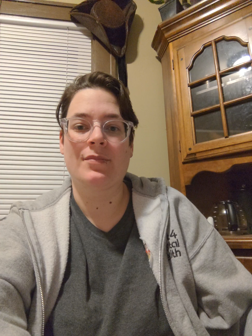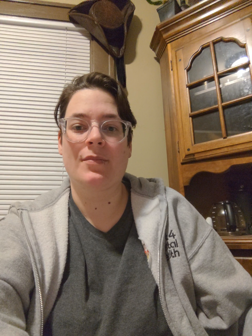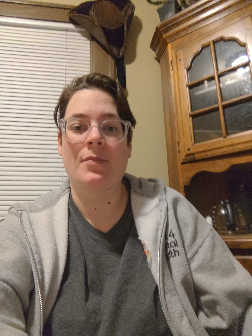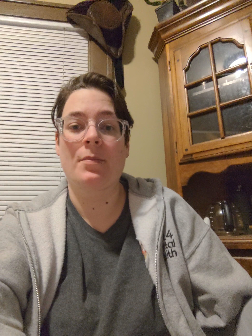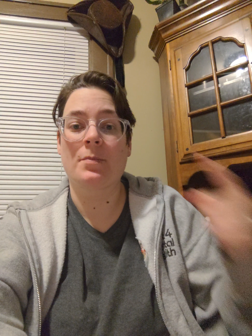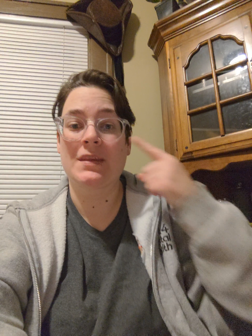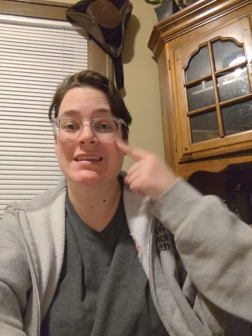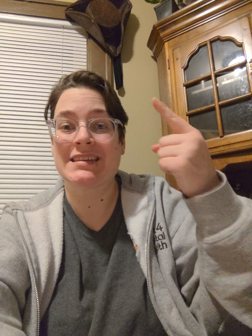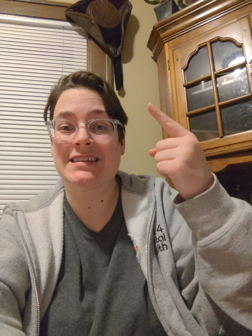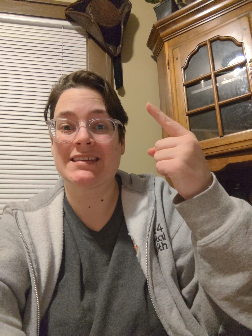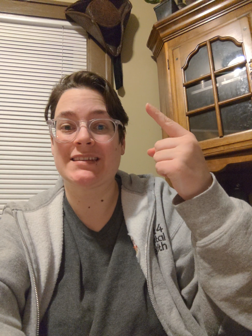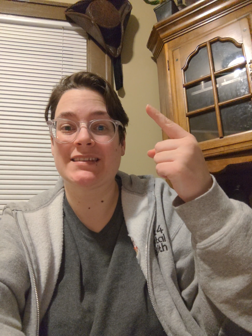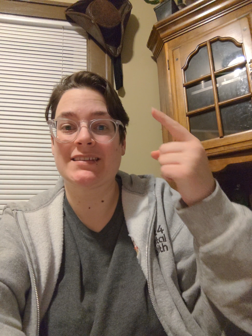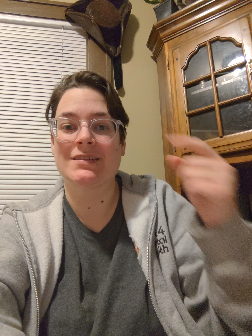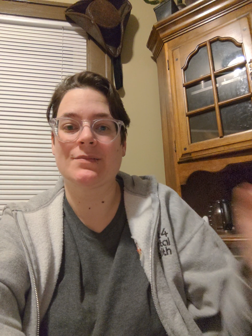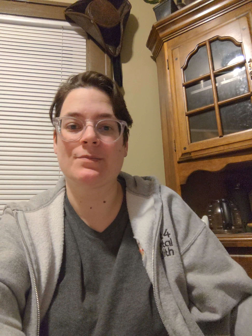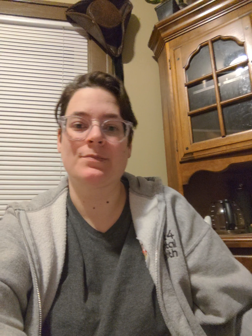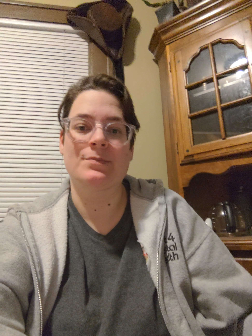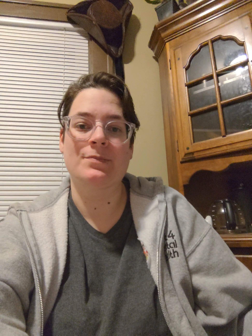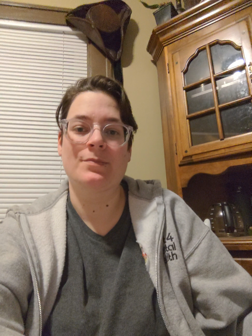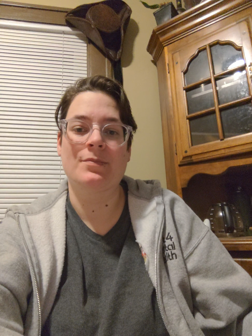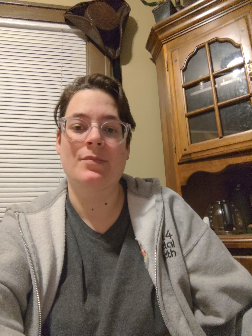penny